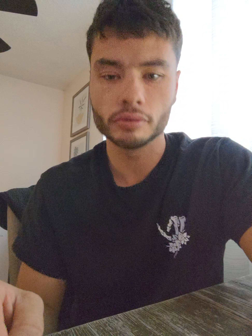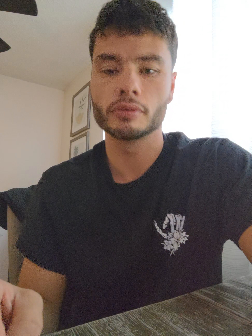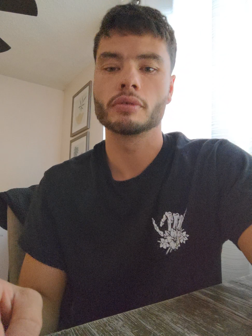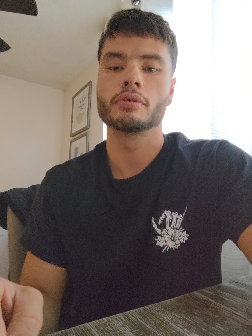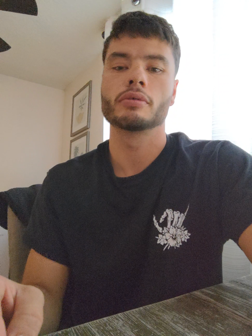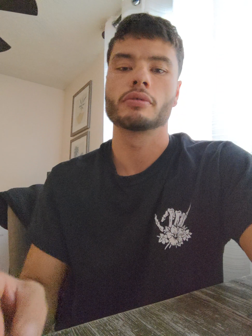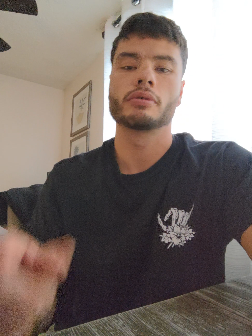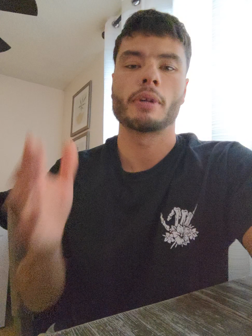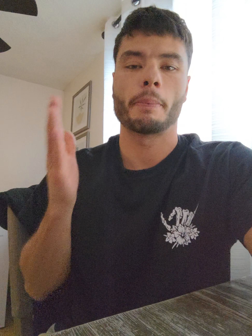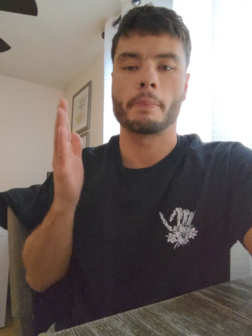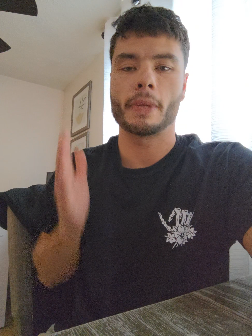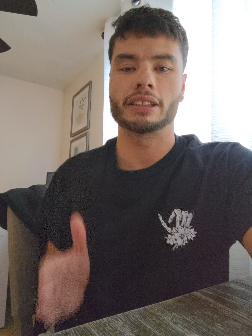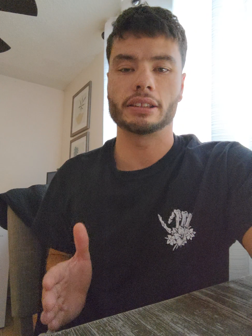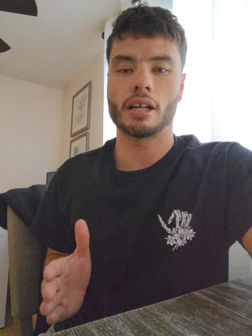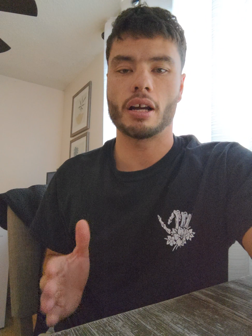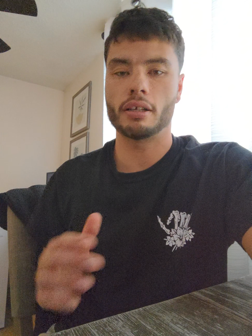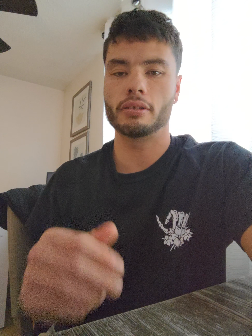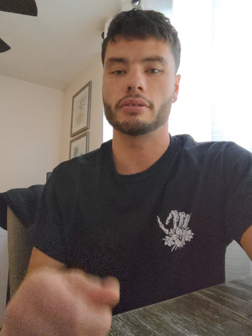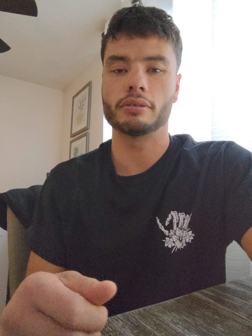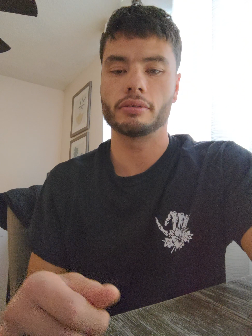beside